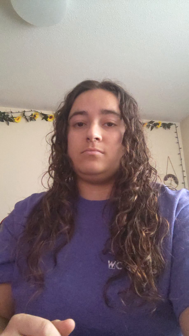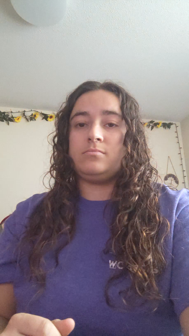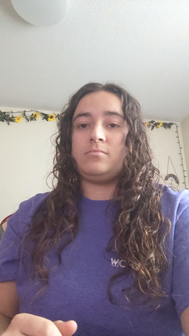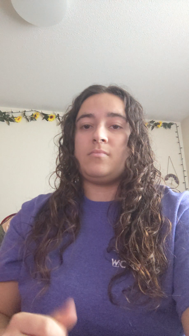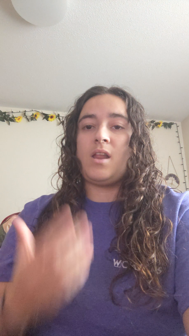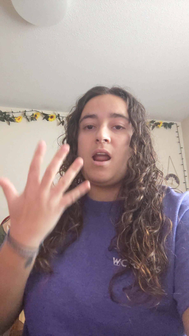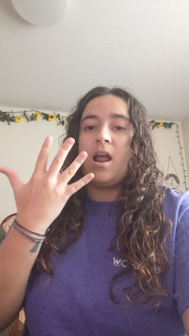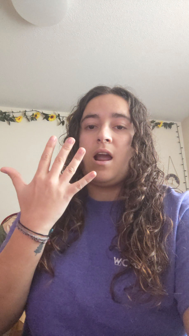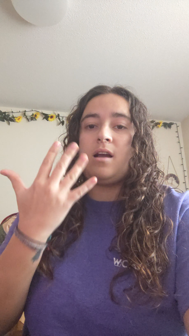hand